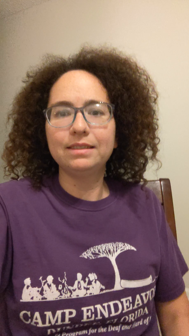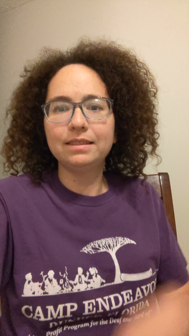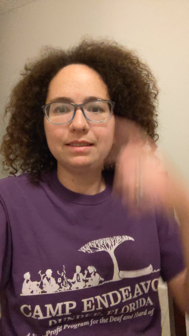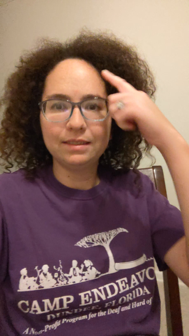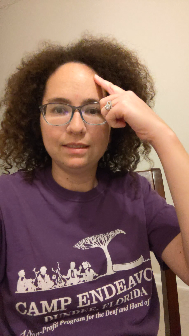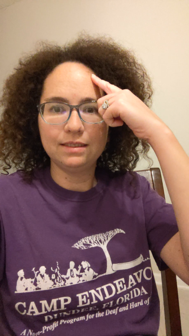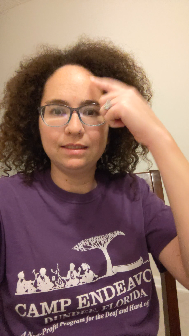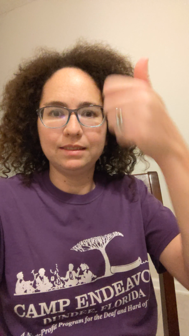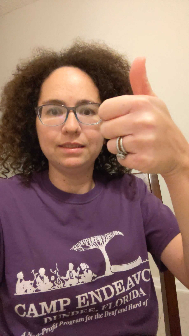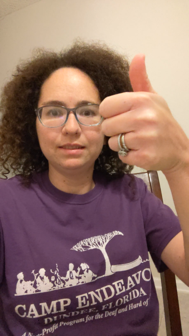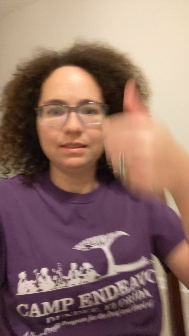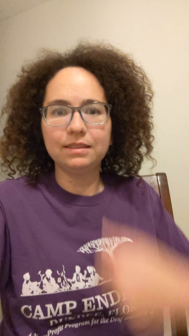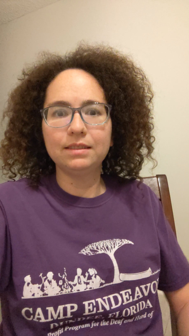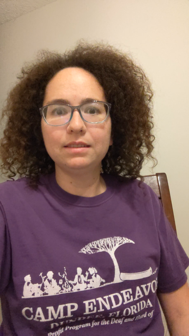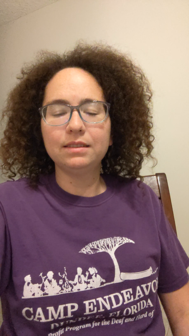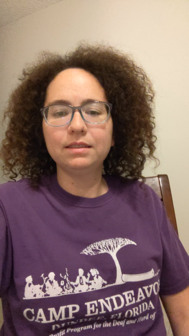dime